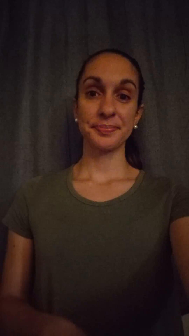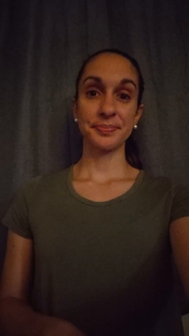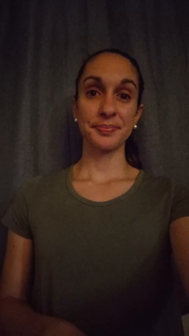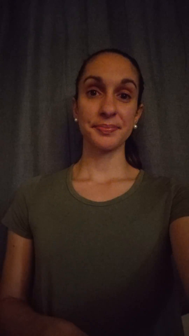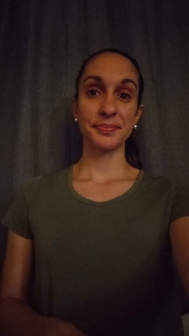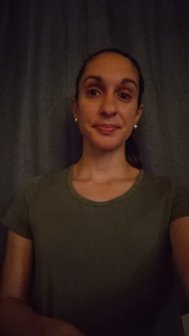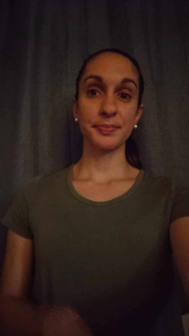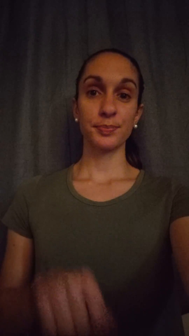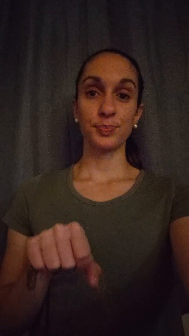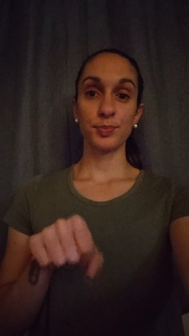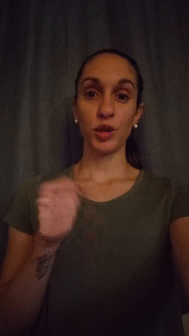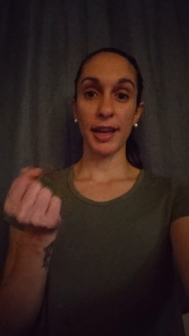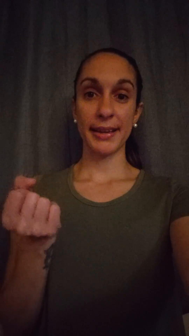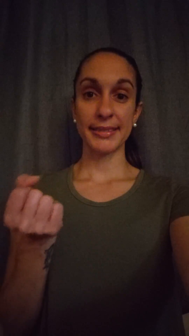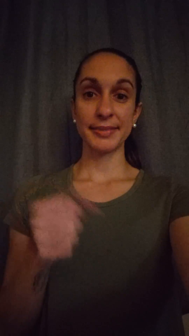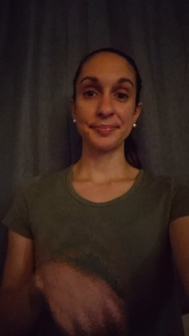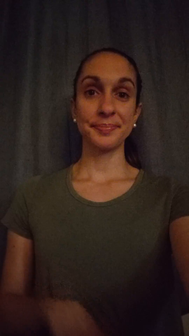break